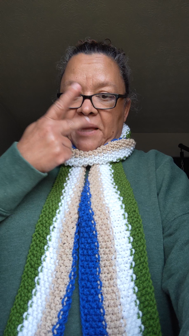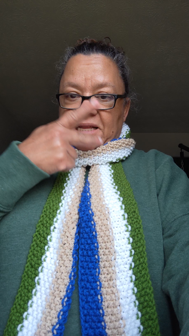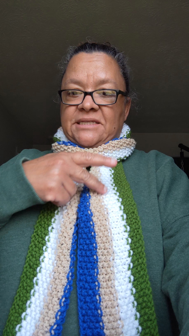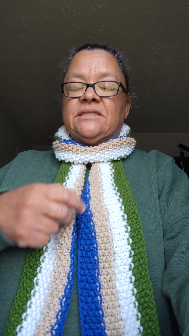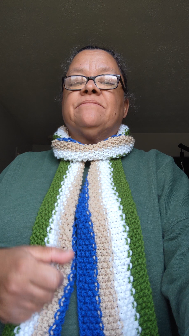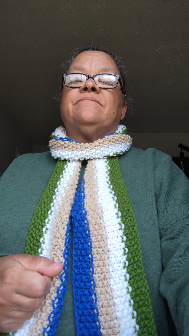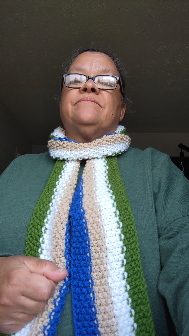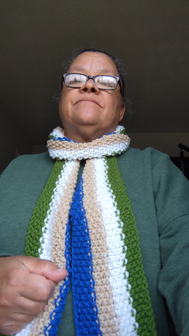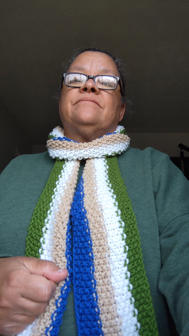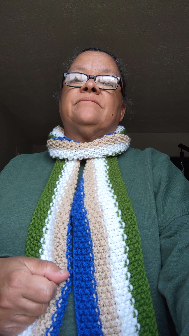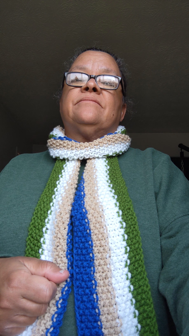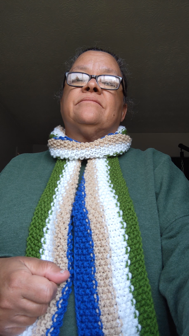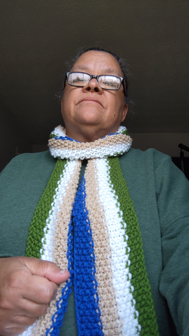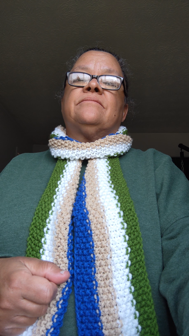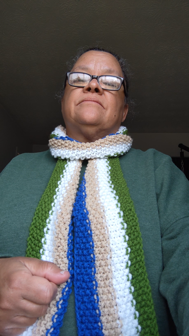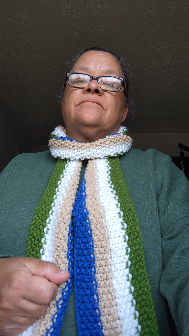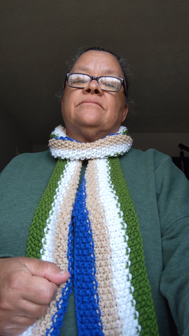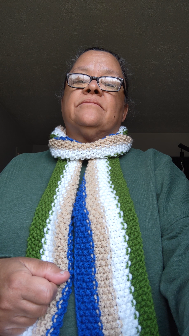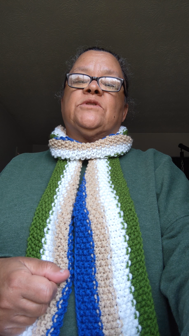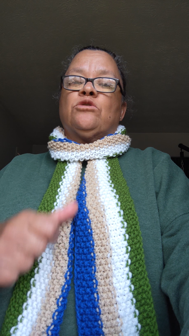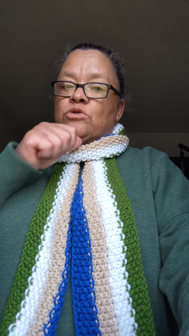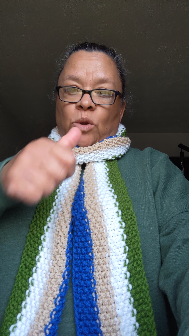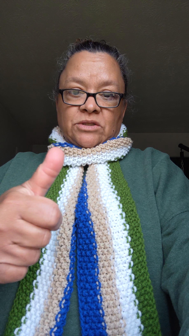don't